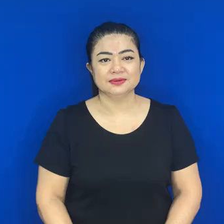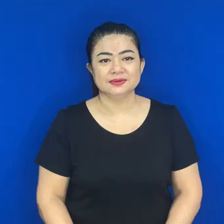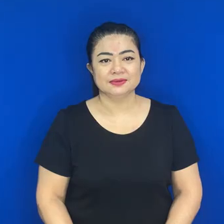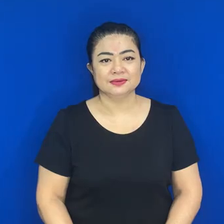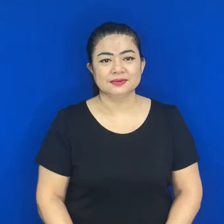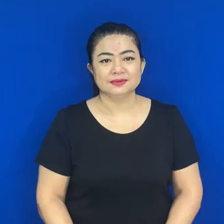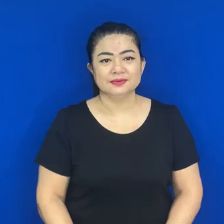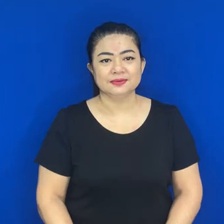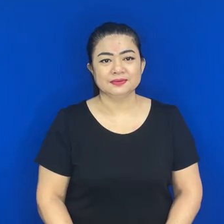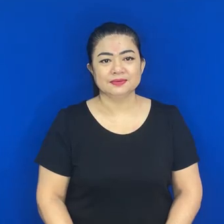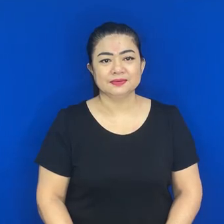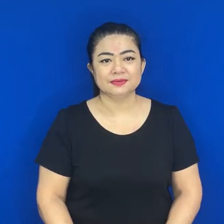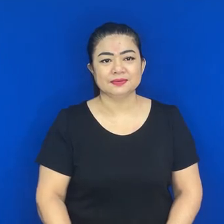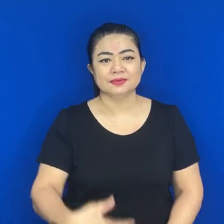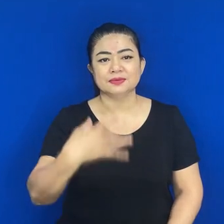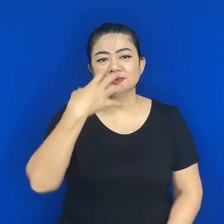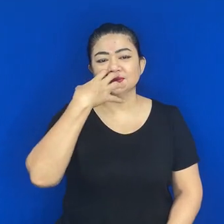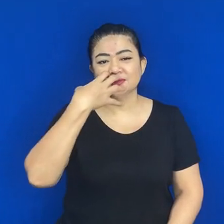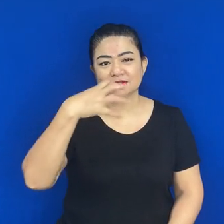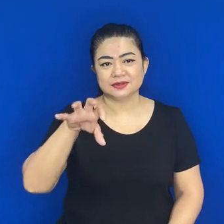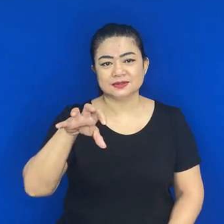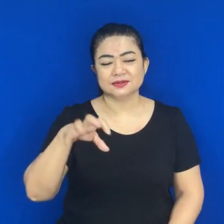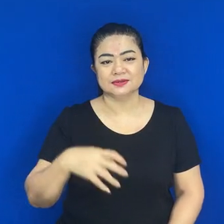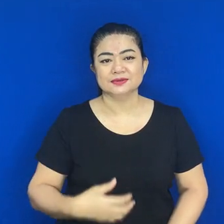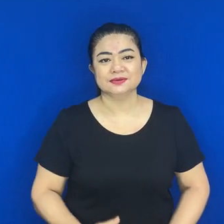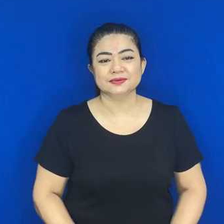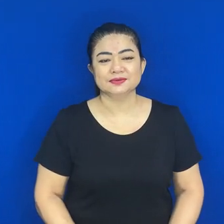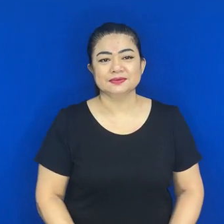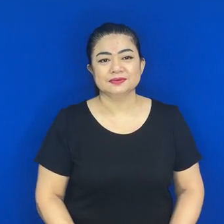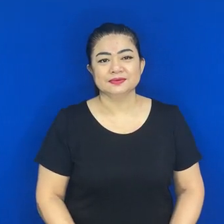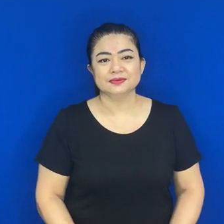hot